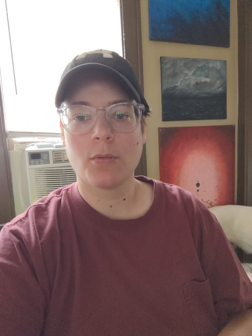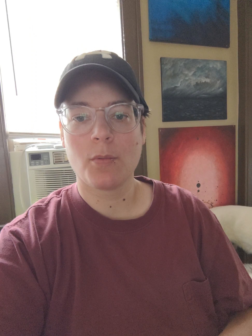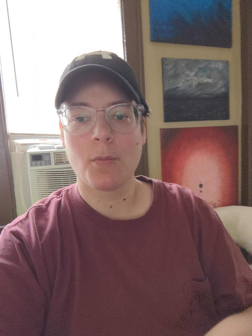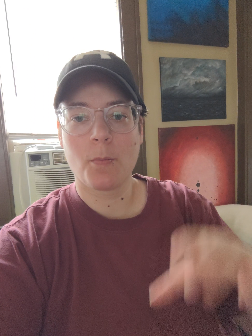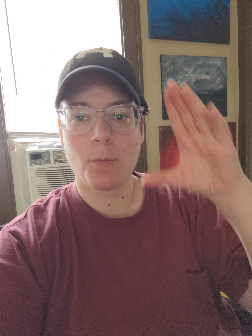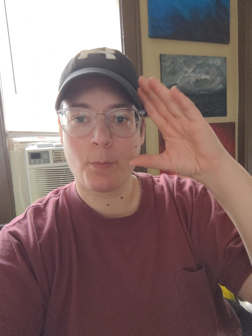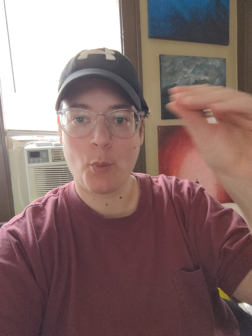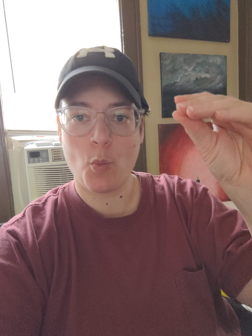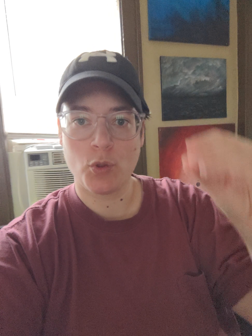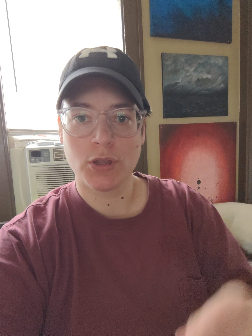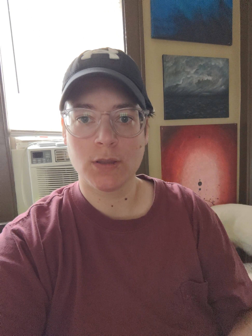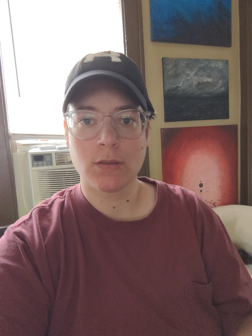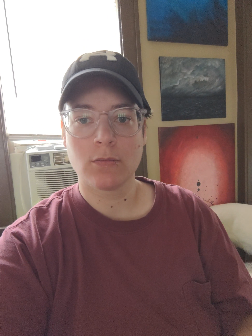boy